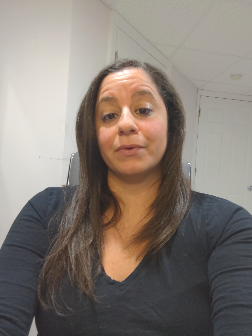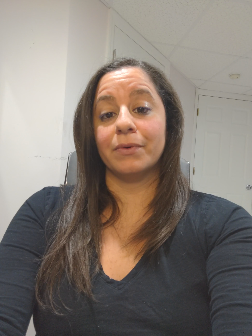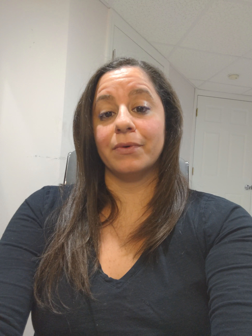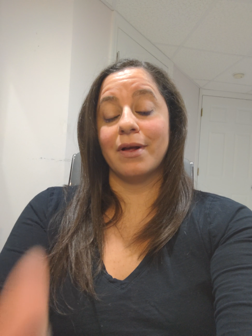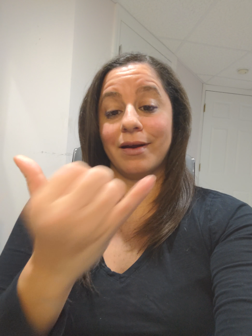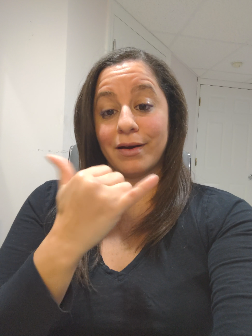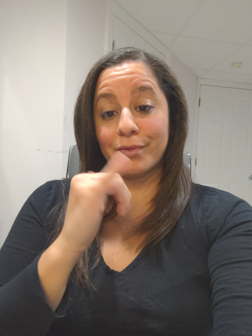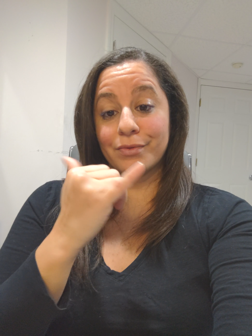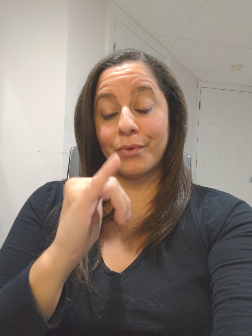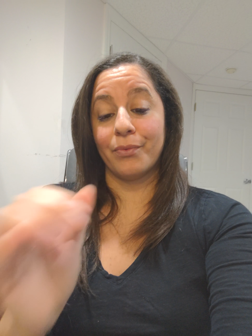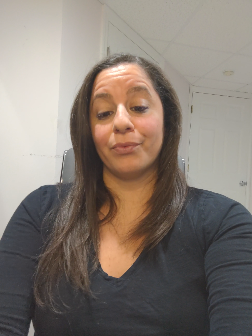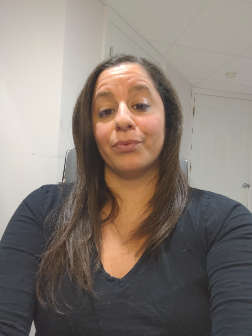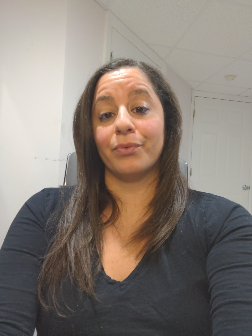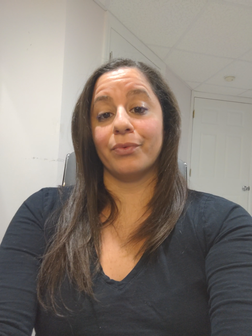yellow